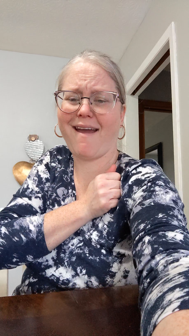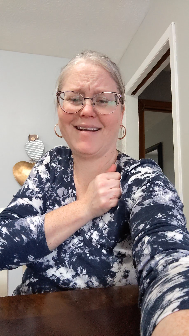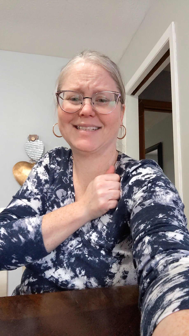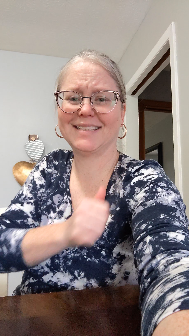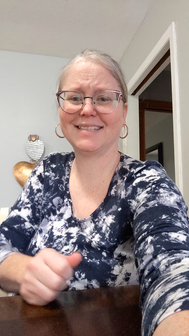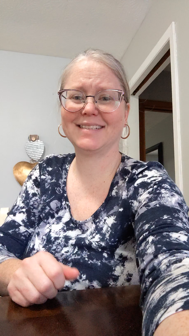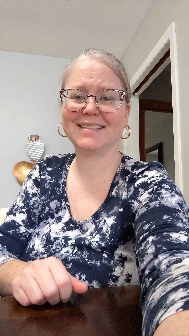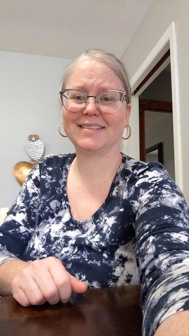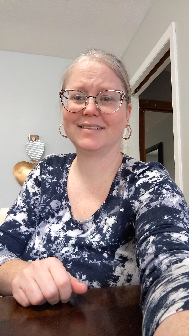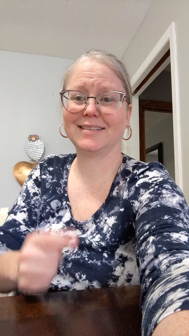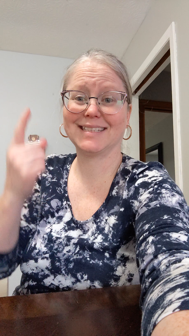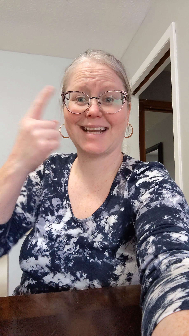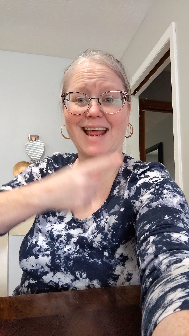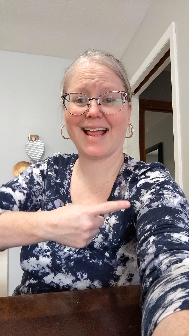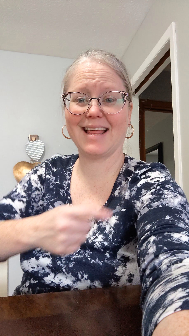day